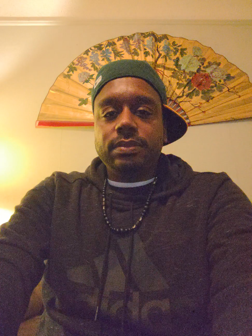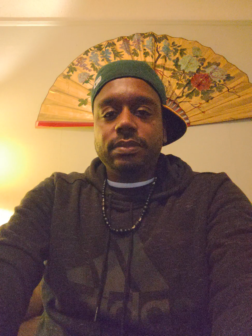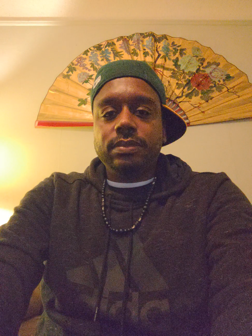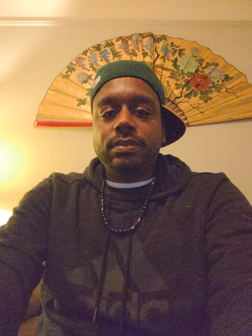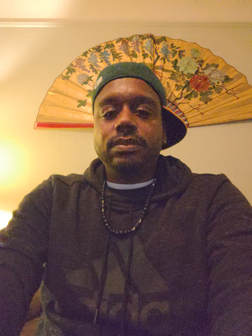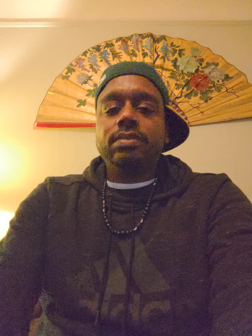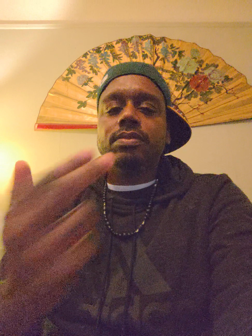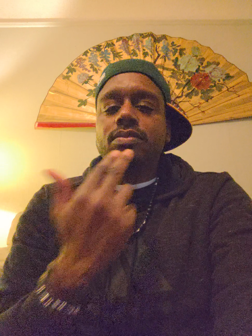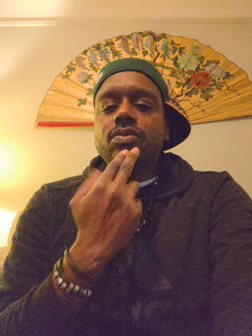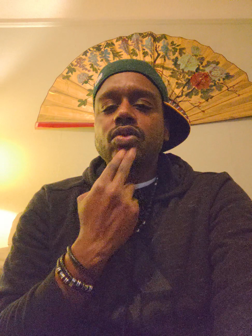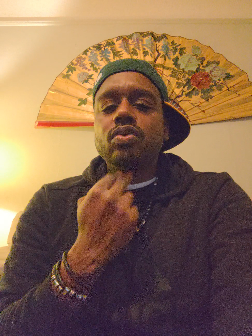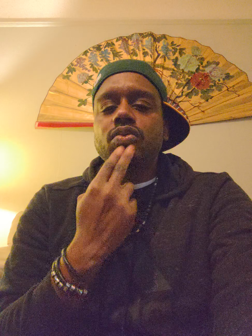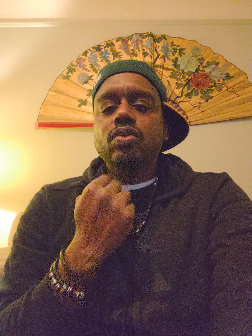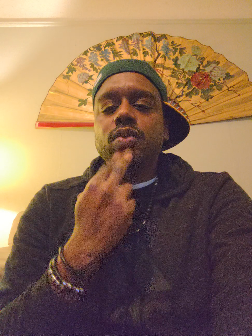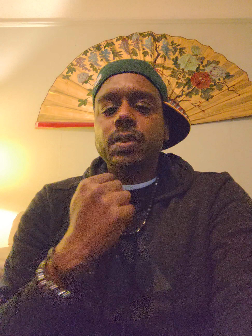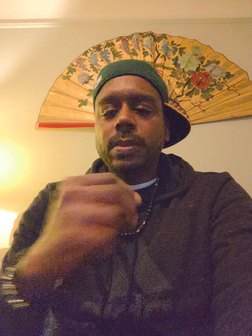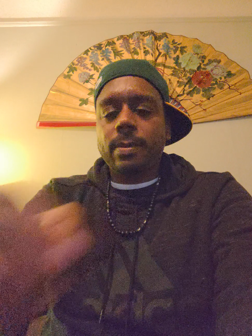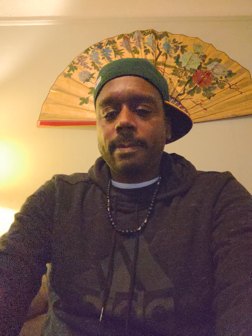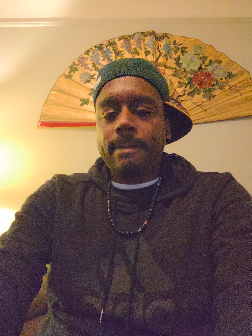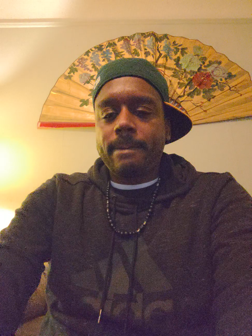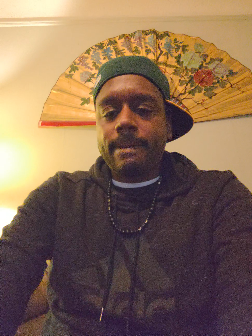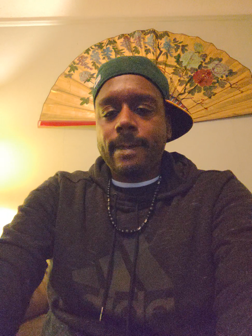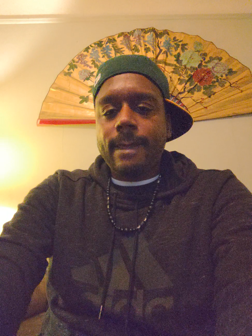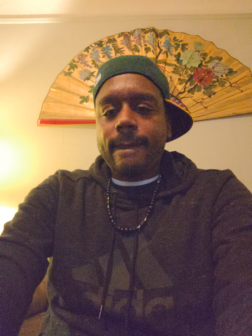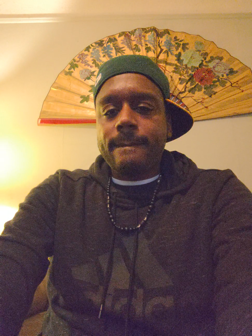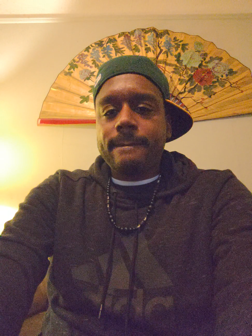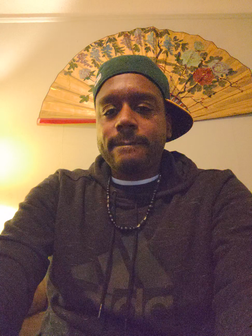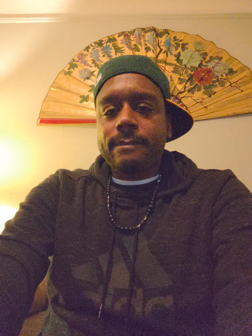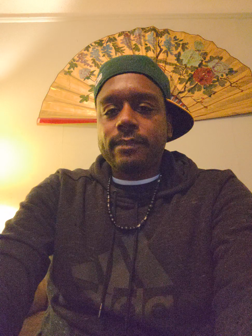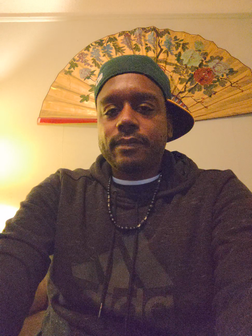cute